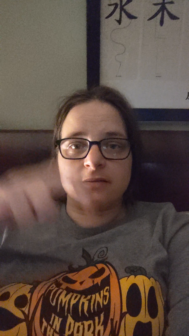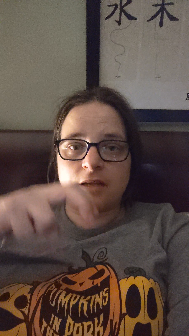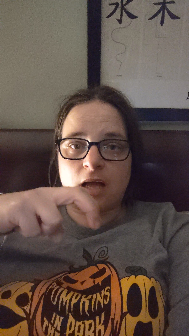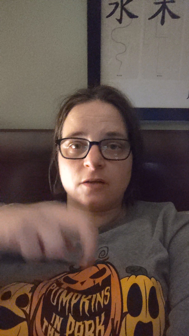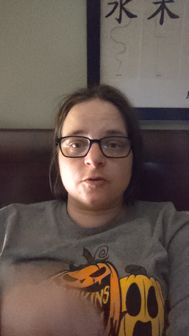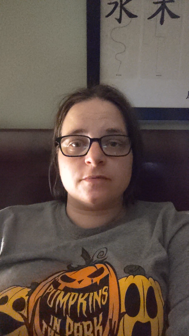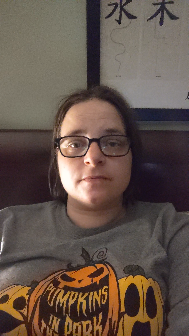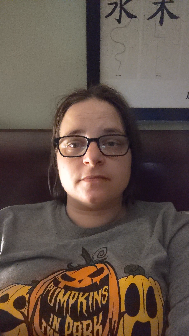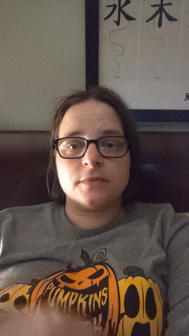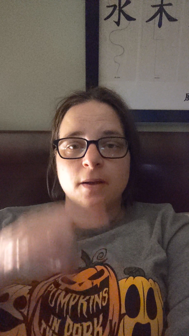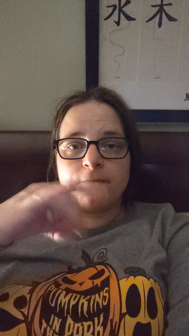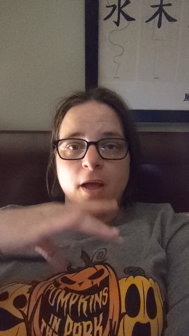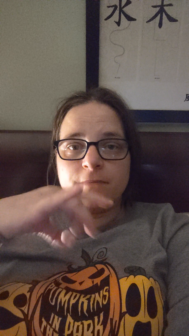pumpkin